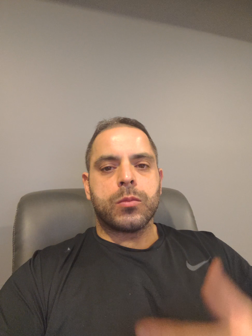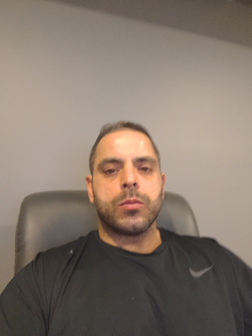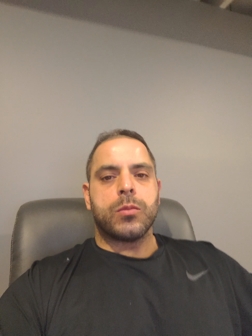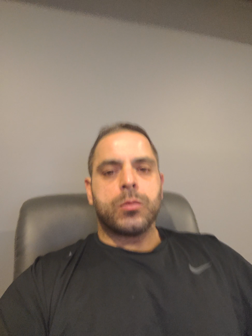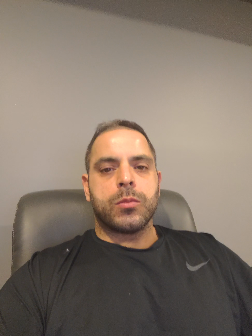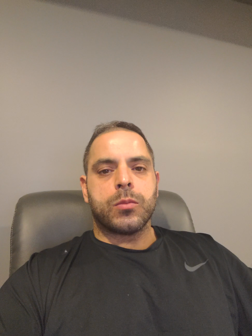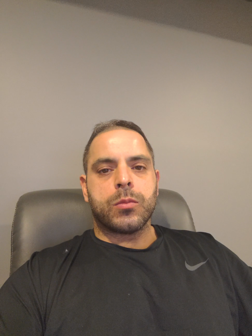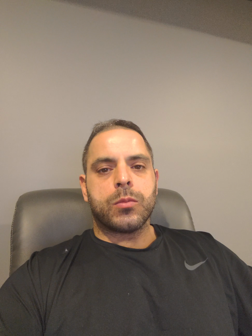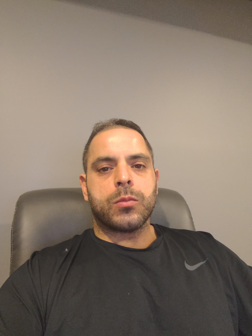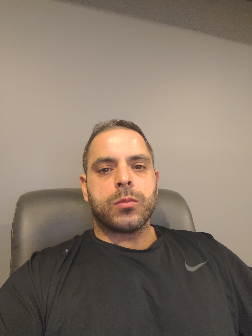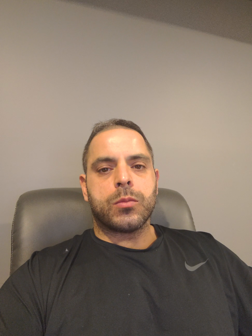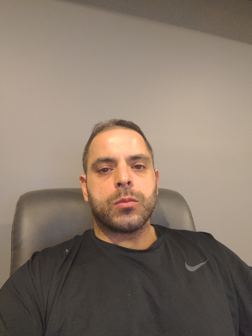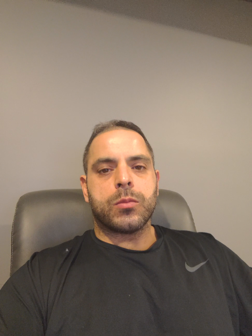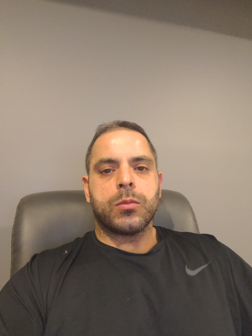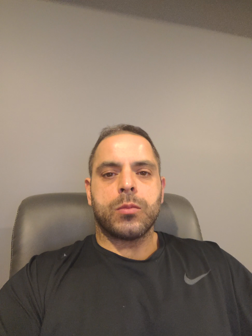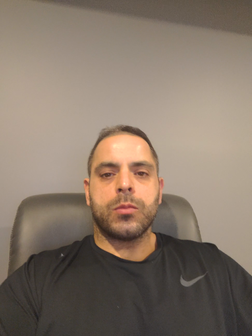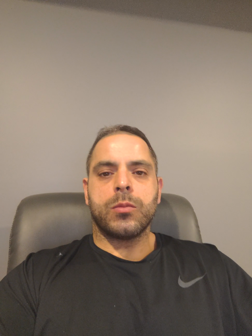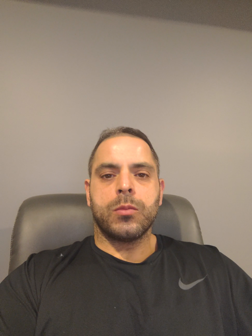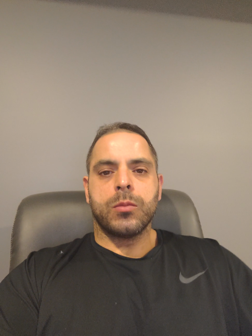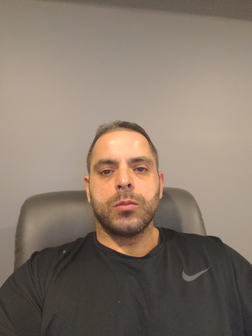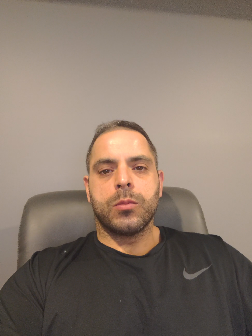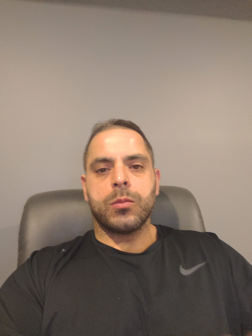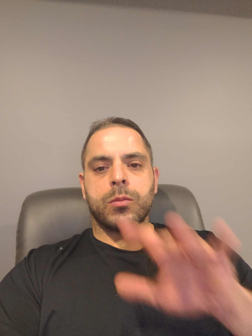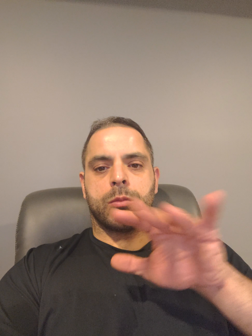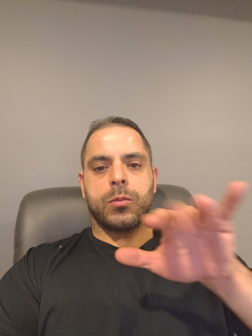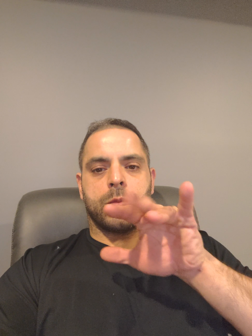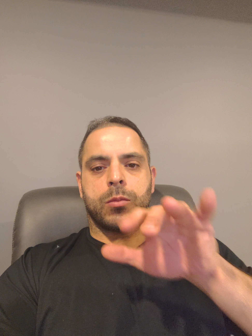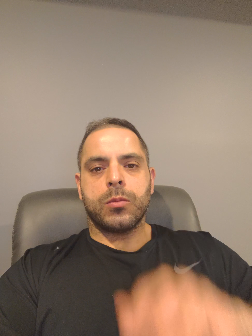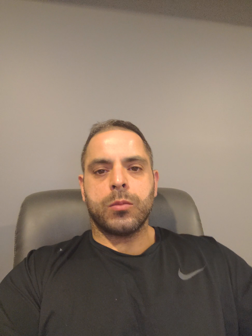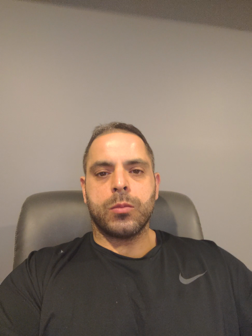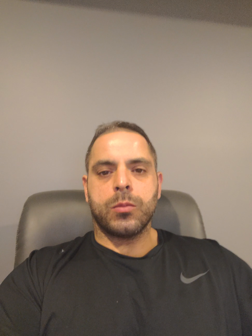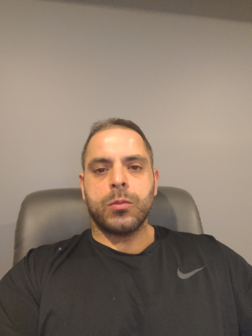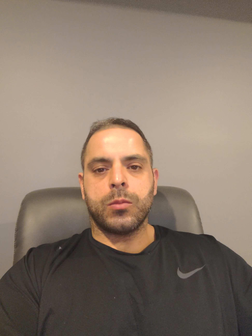finger